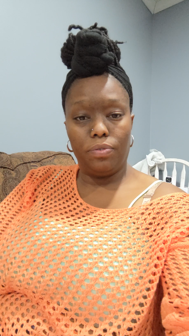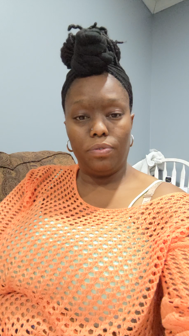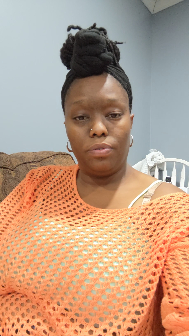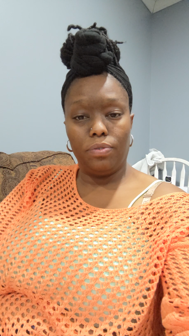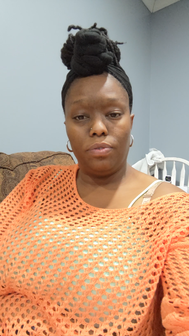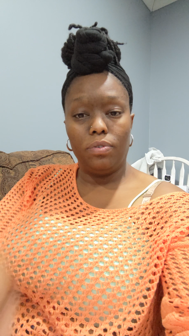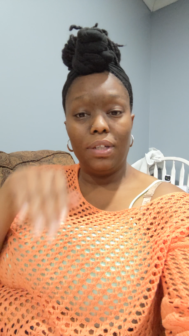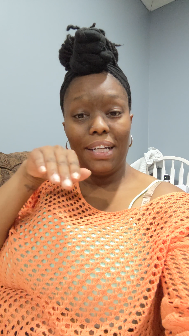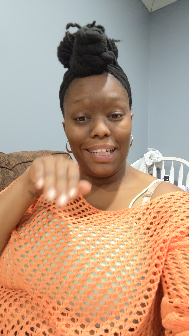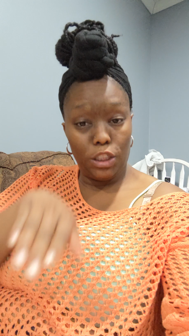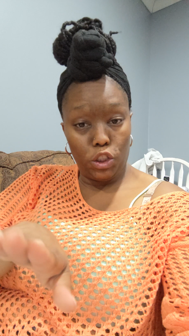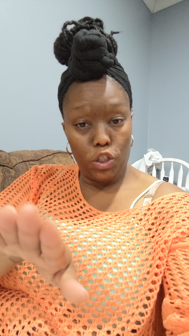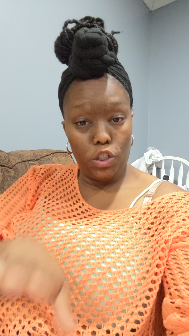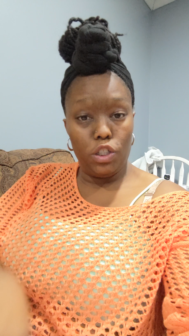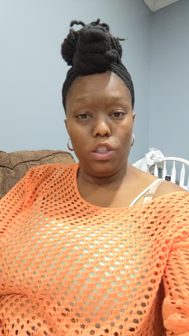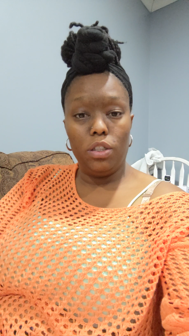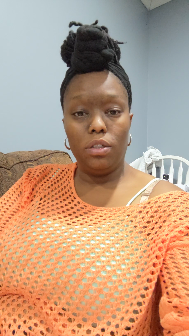enter